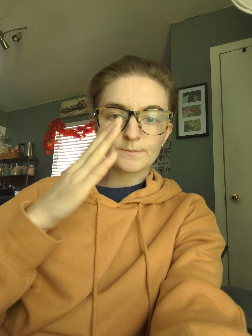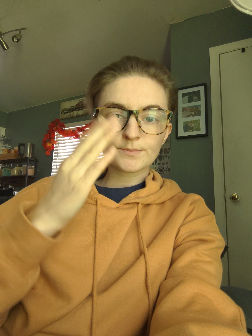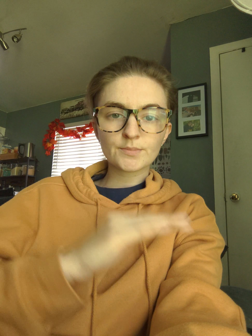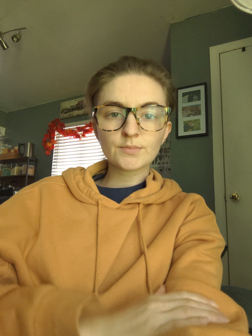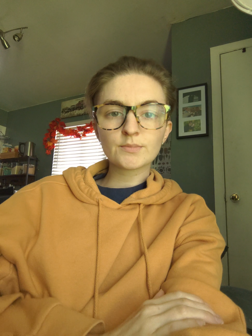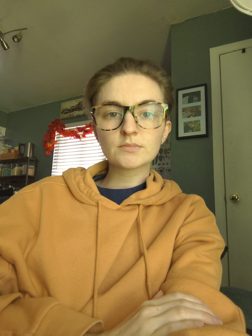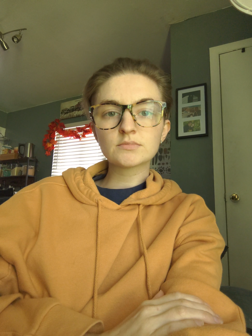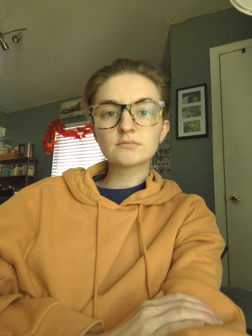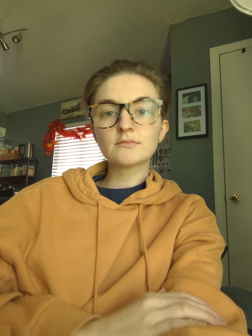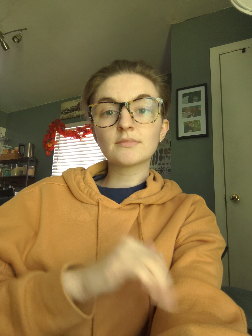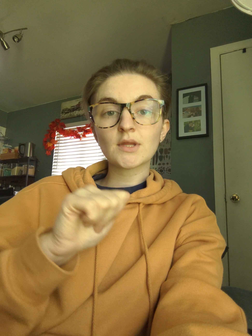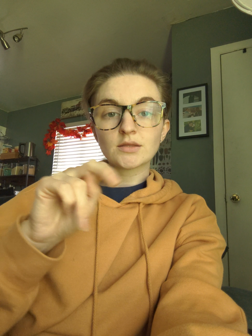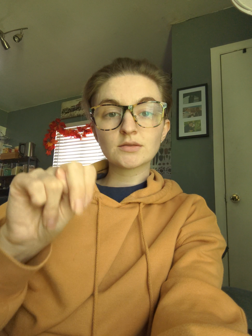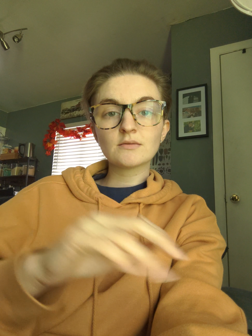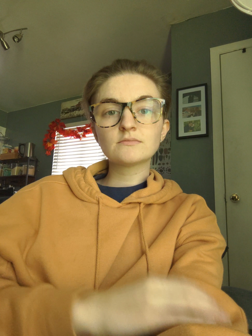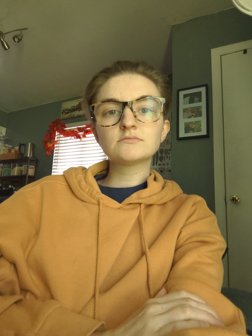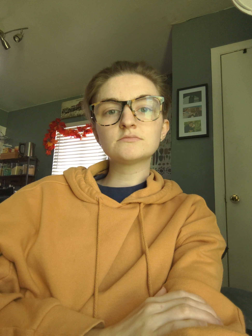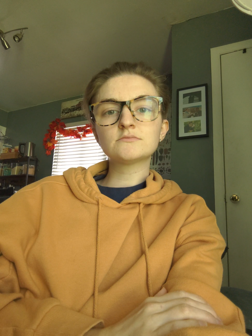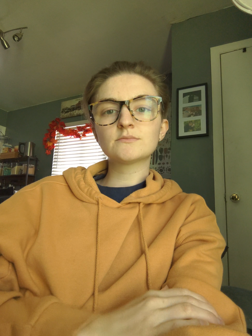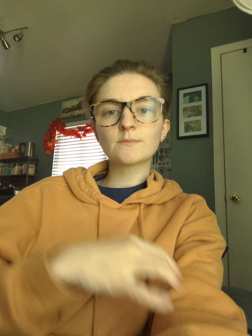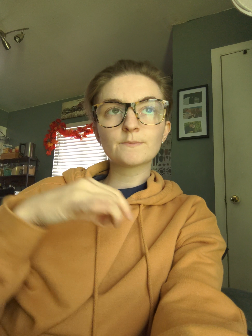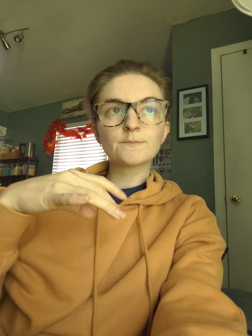an